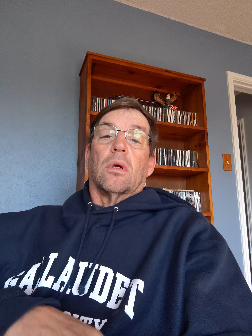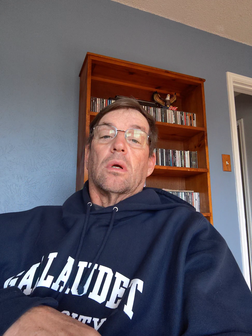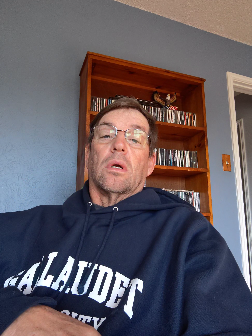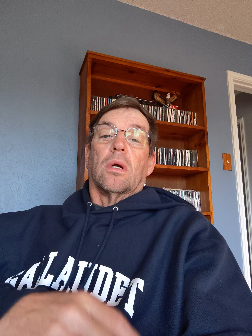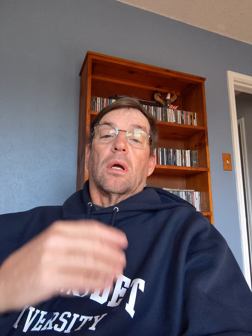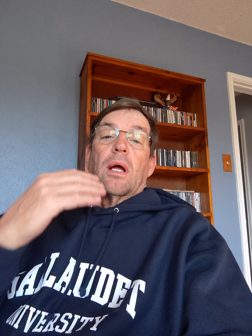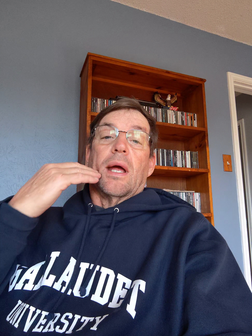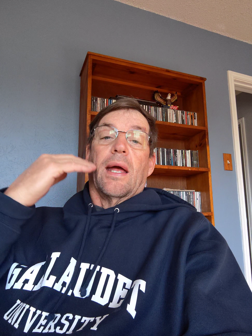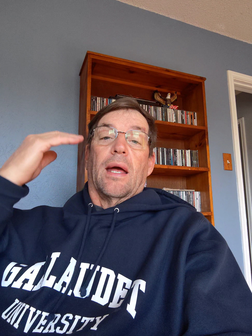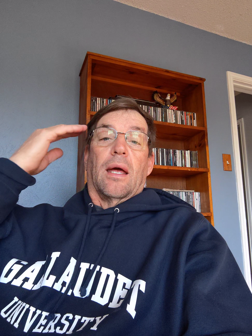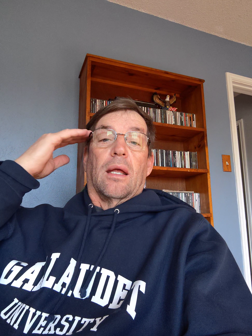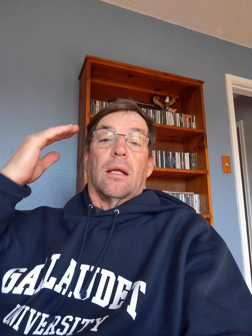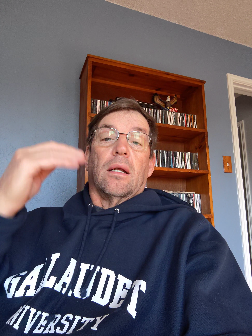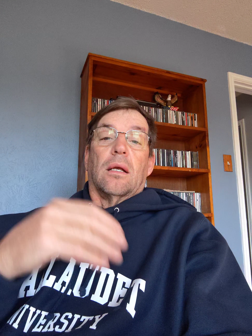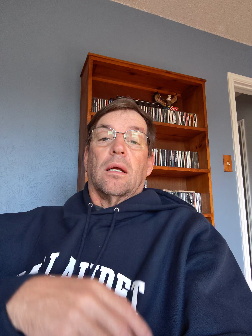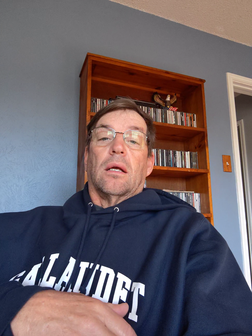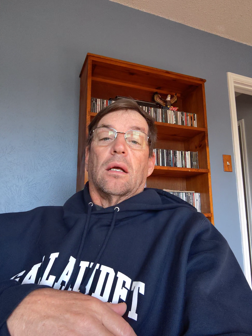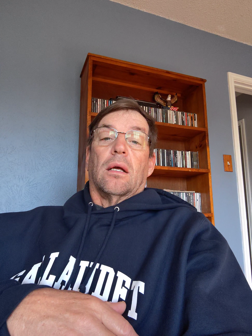head